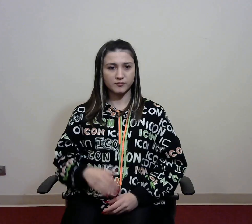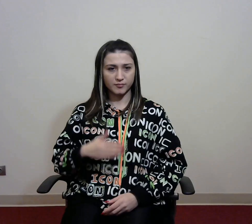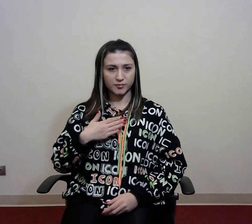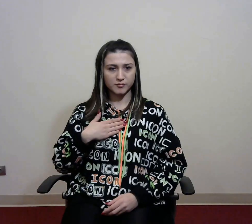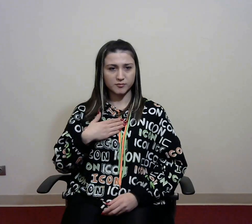mən